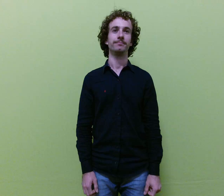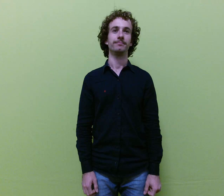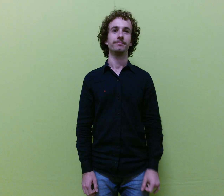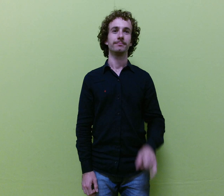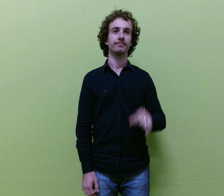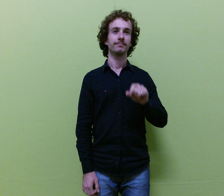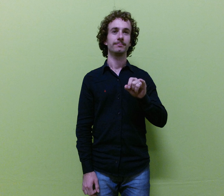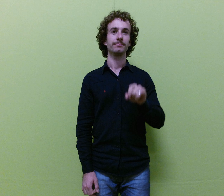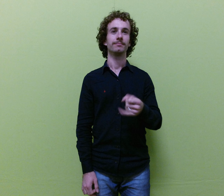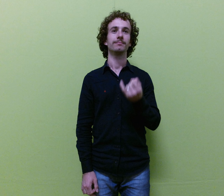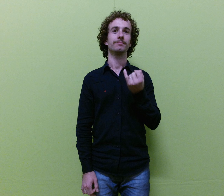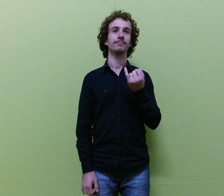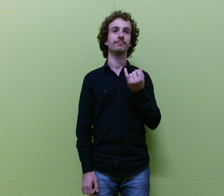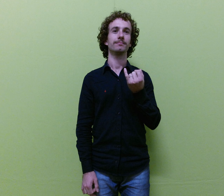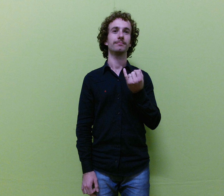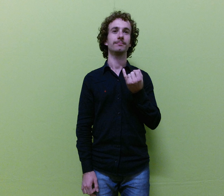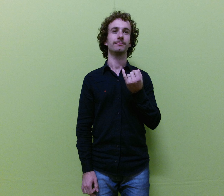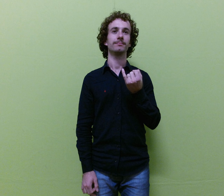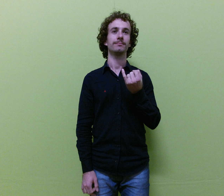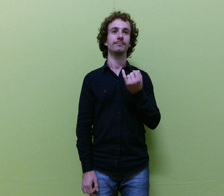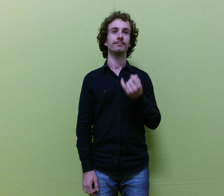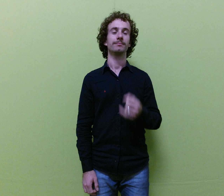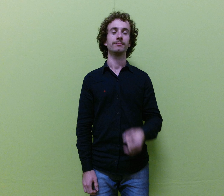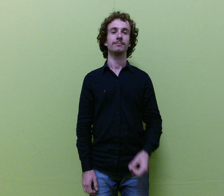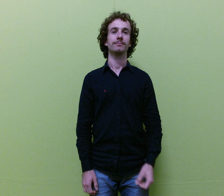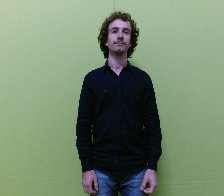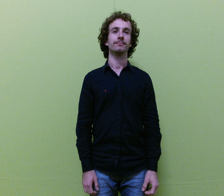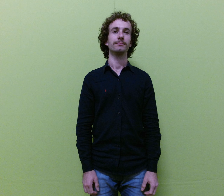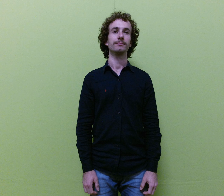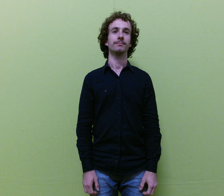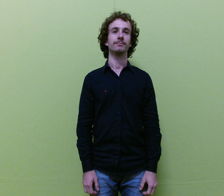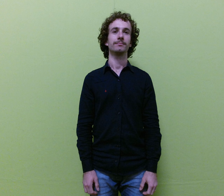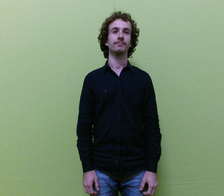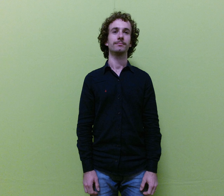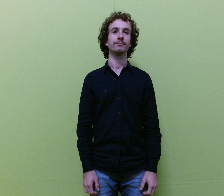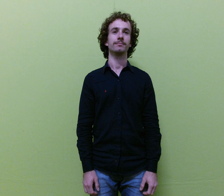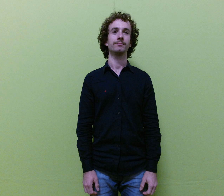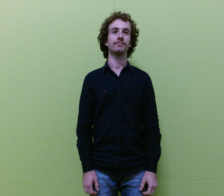aproveitar